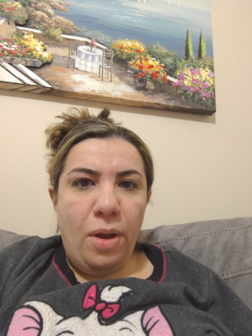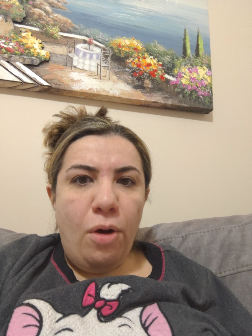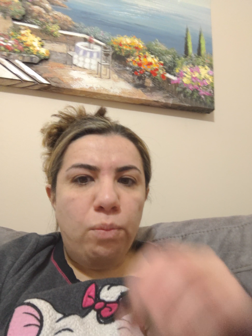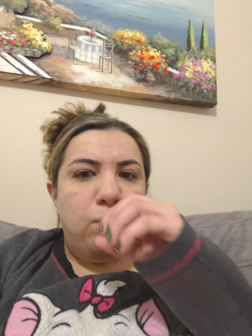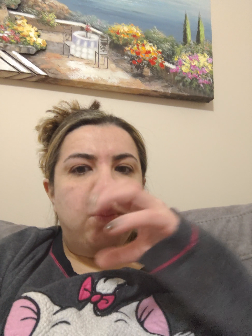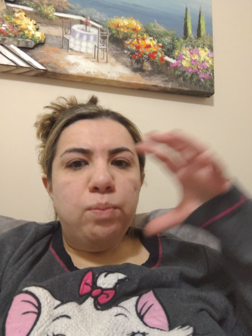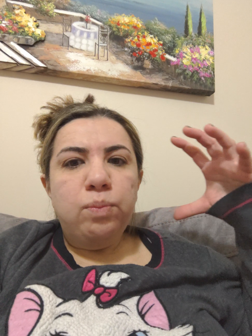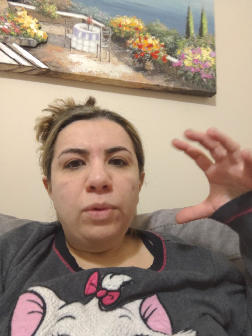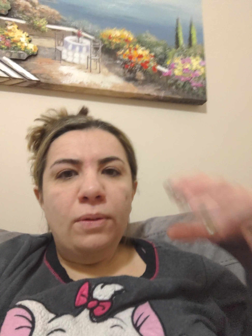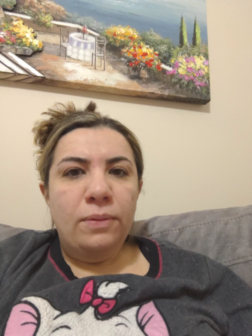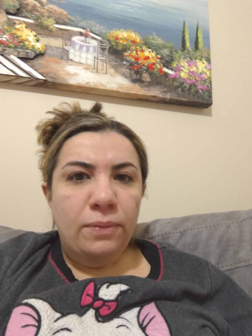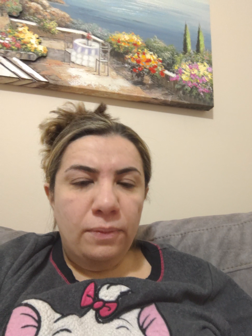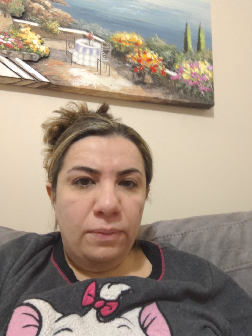balloon